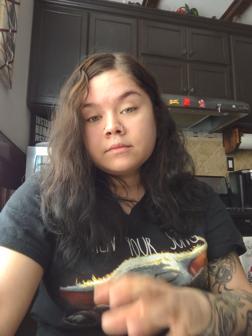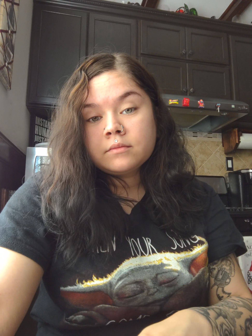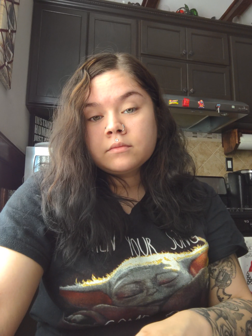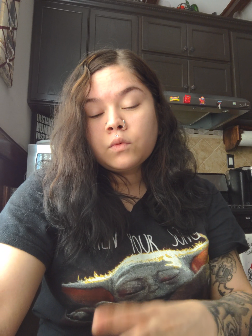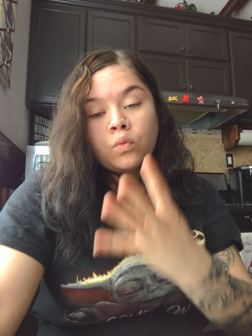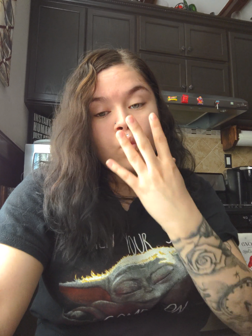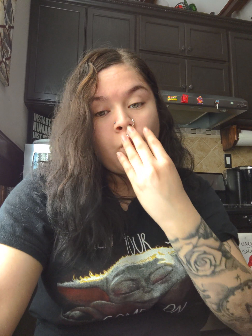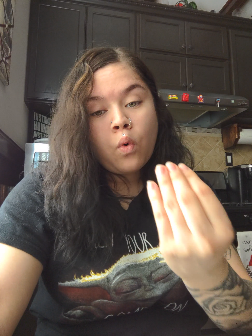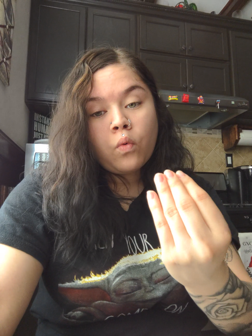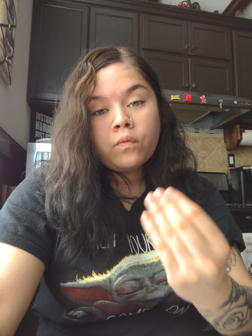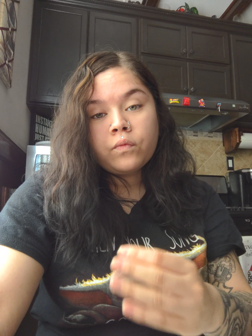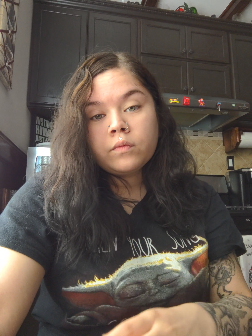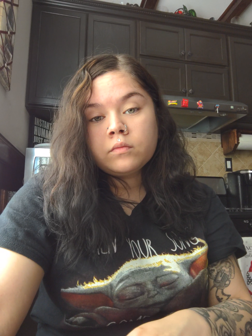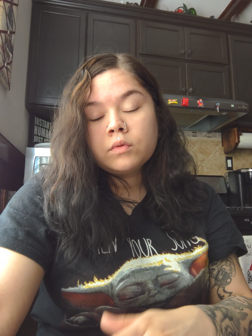wolf